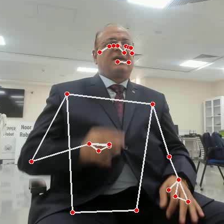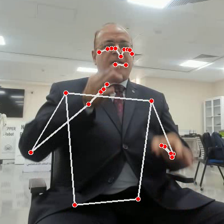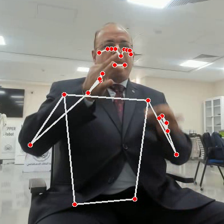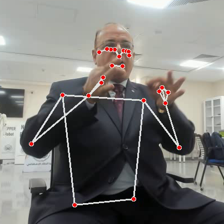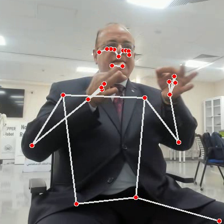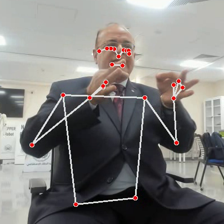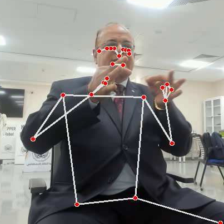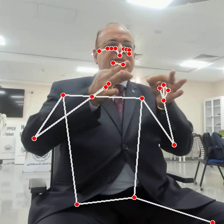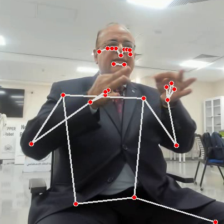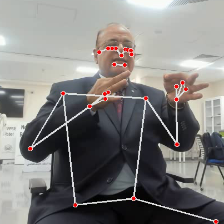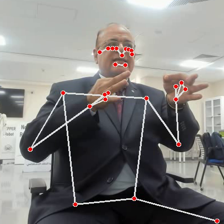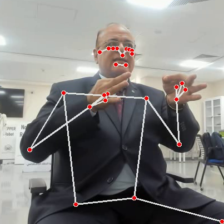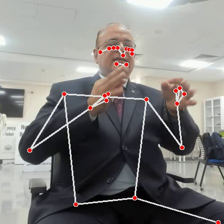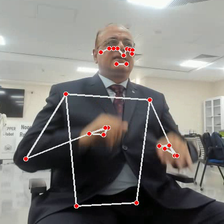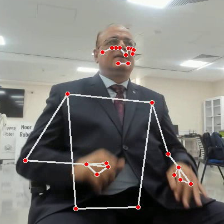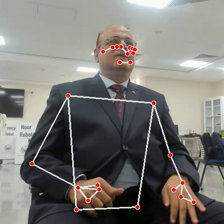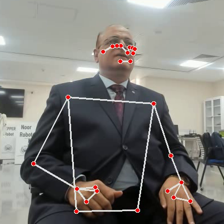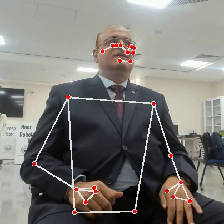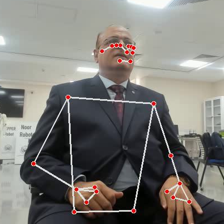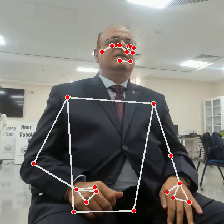mohands